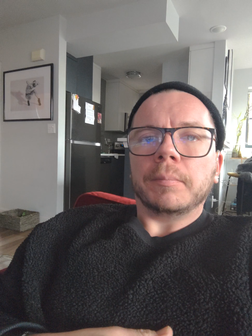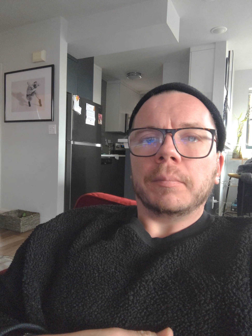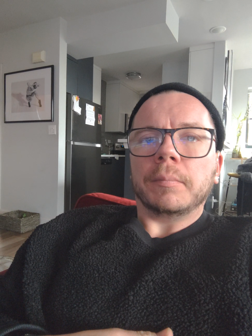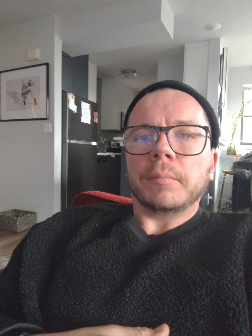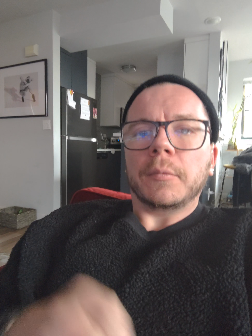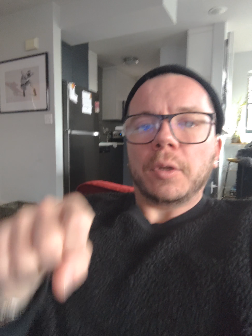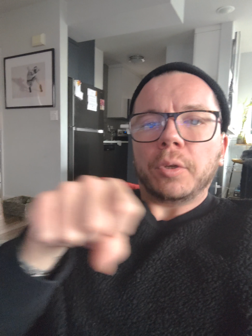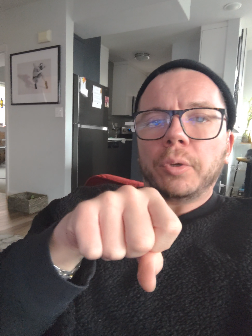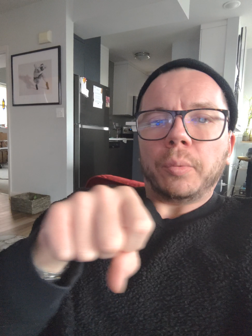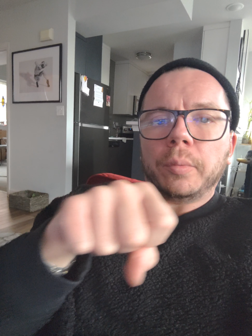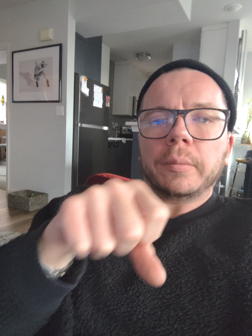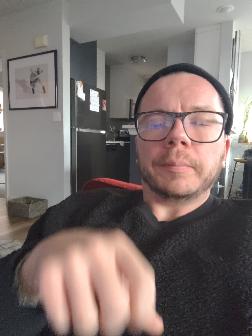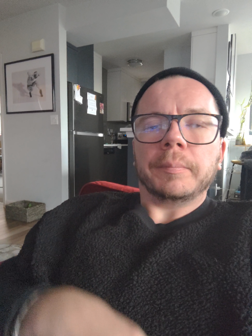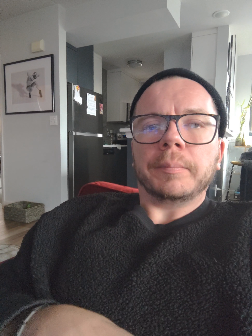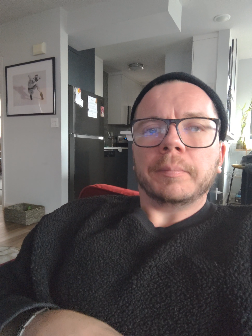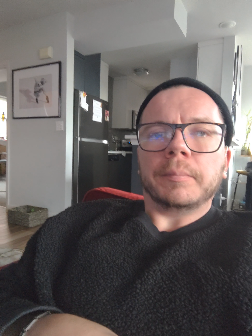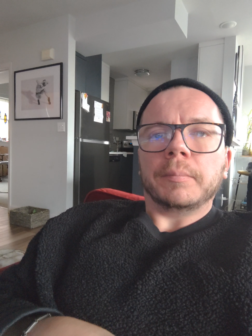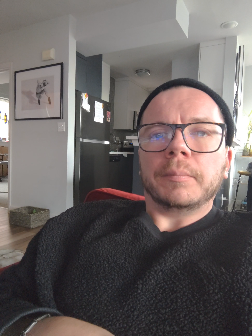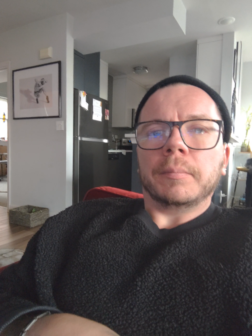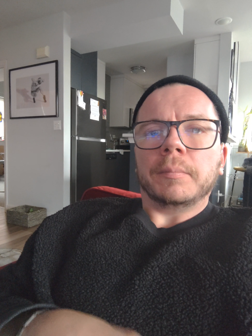shoe